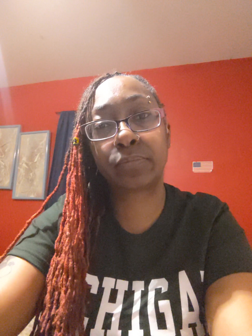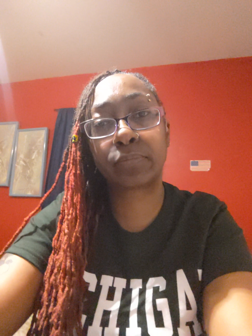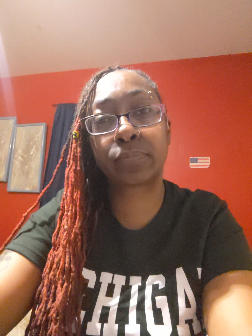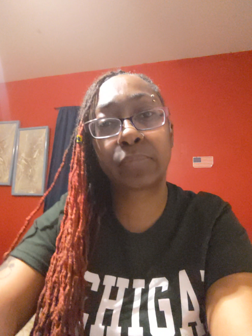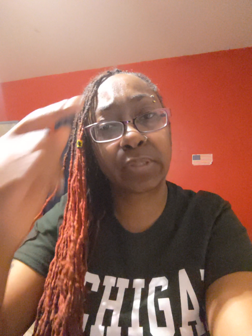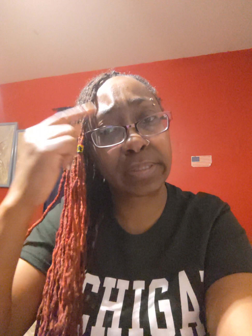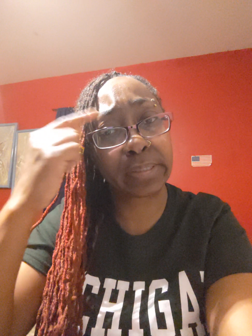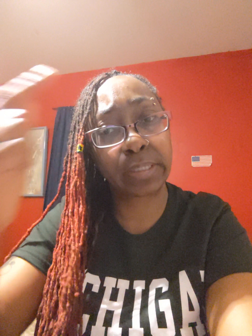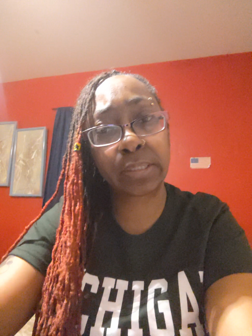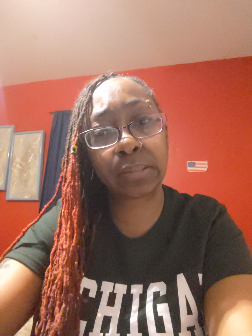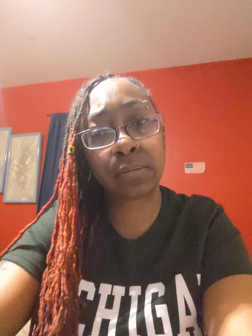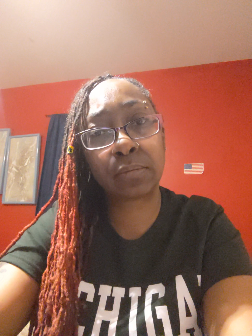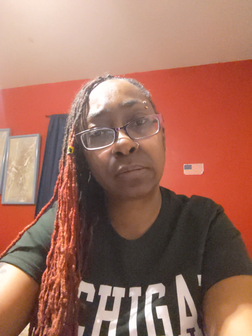think